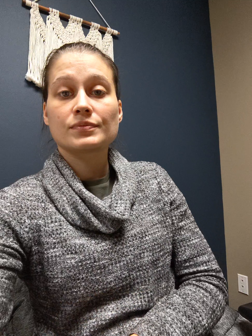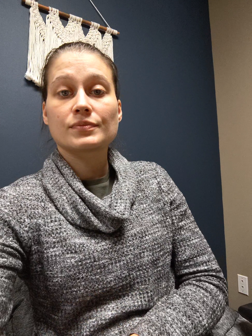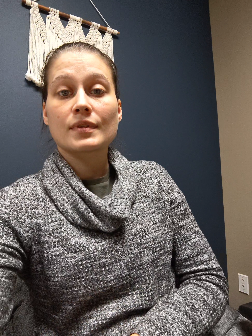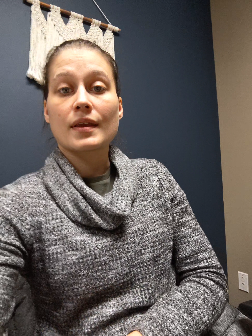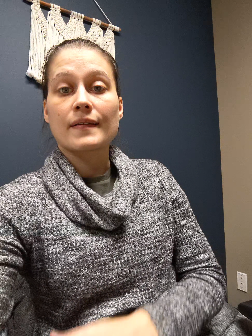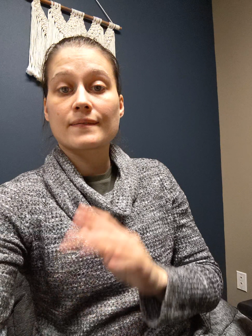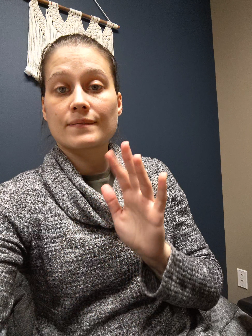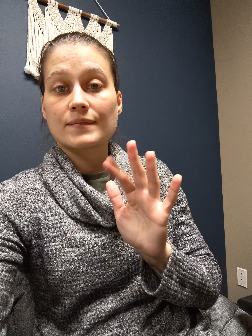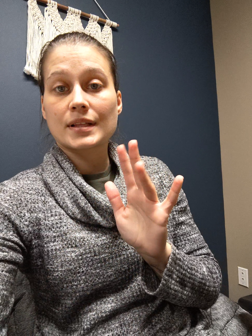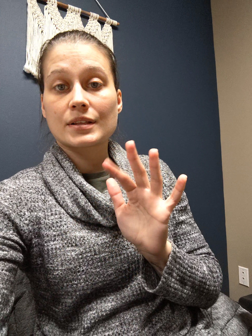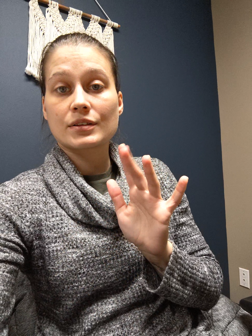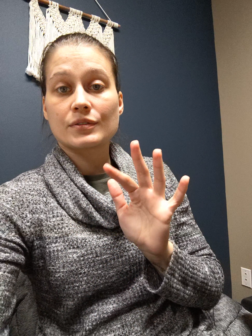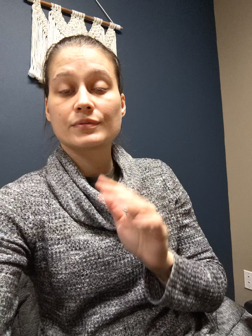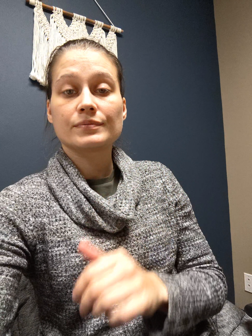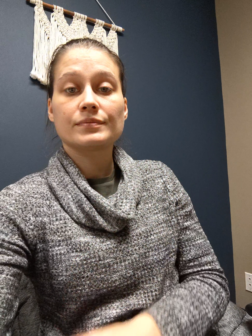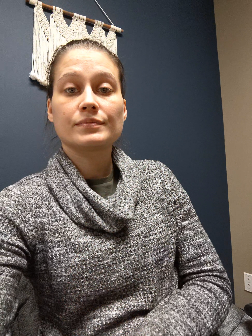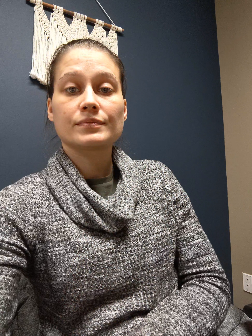finger